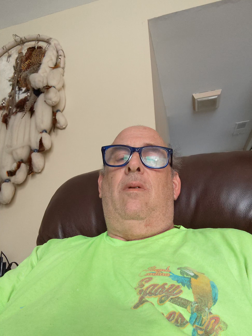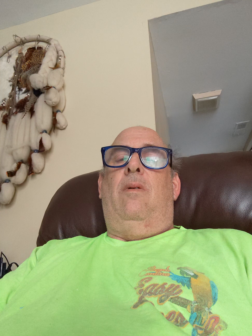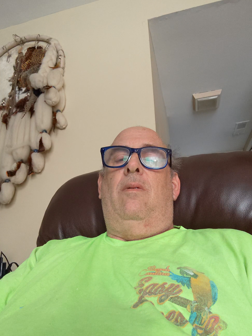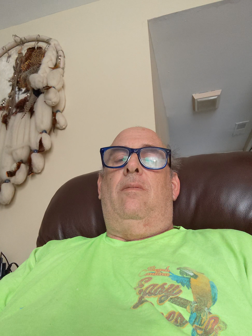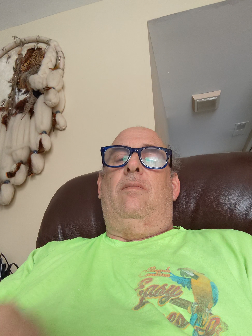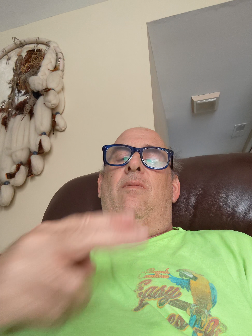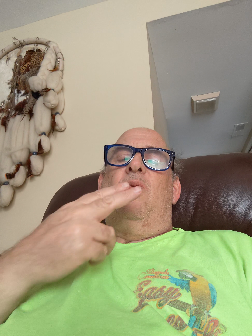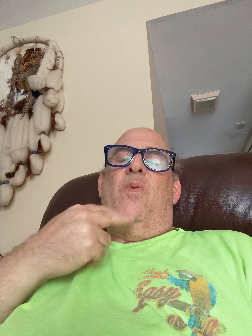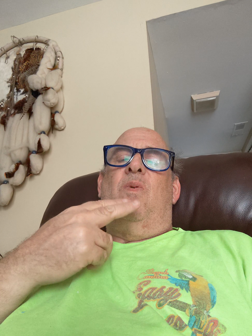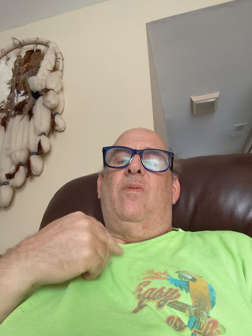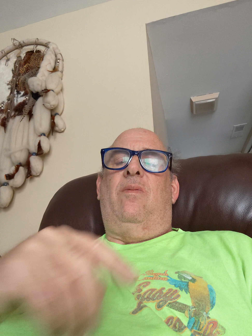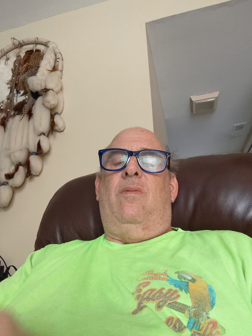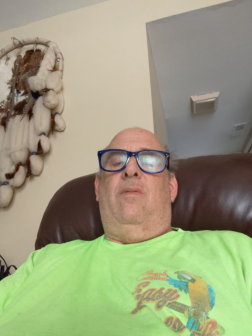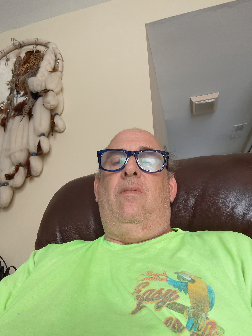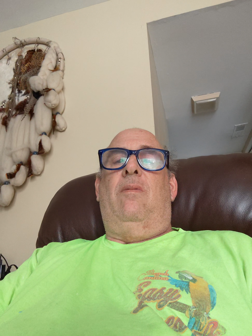cute